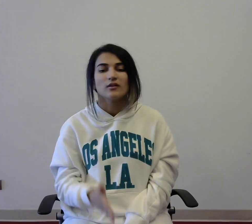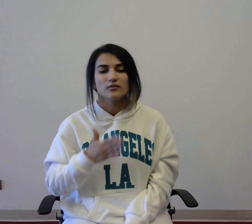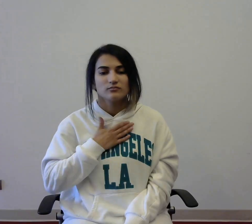mən